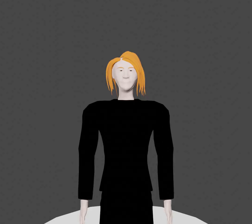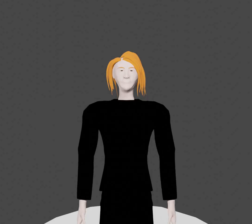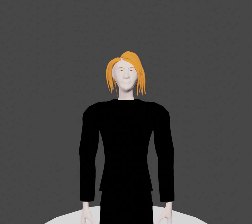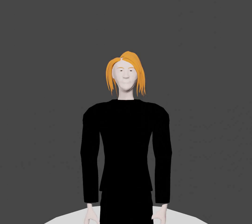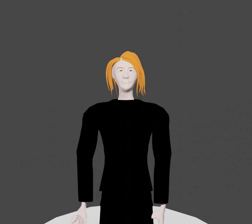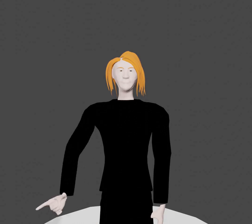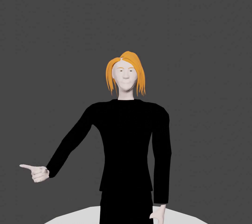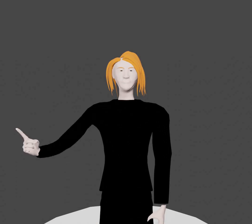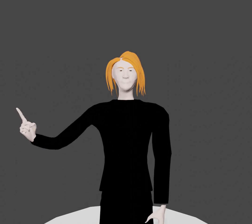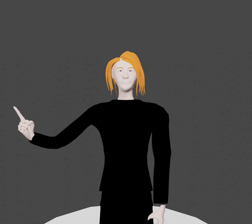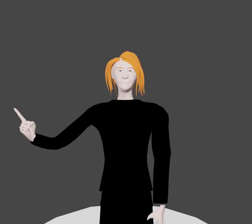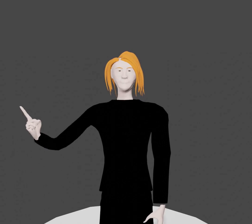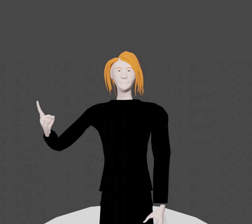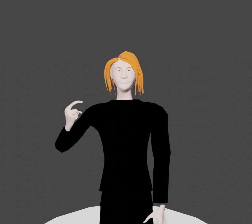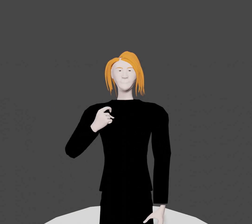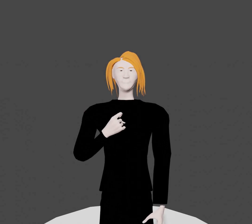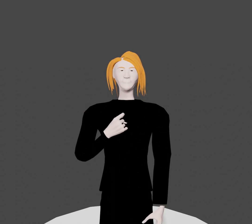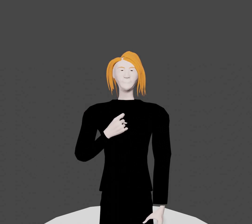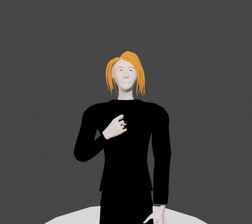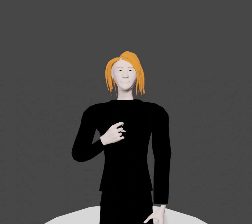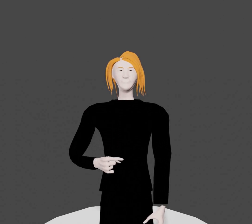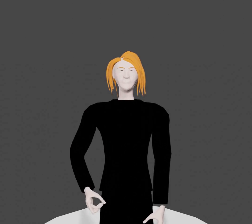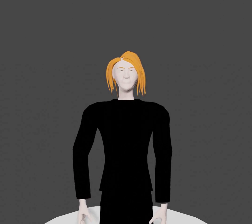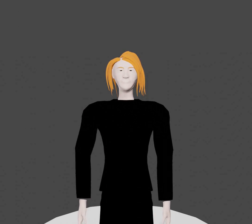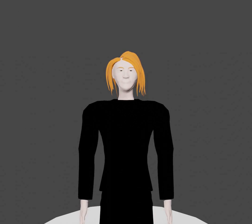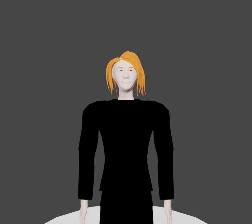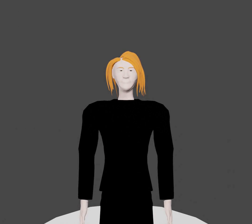Ask (Peer)